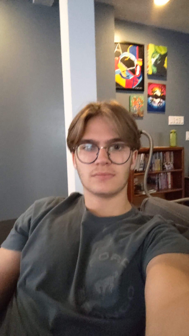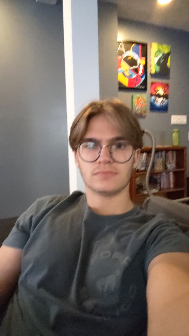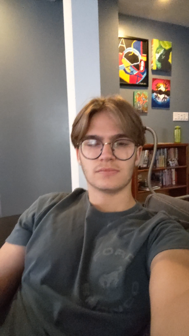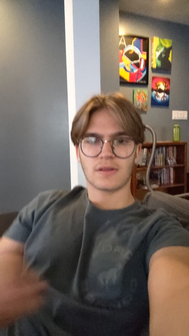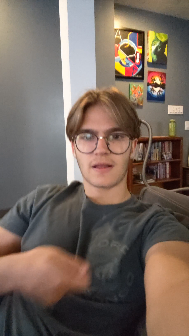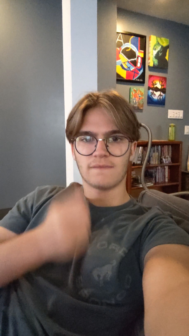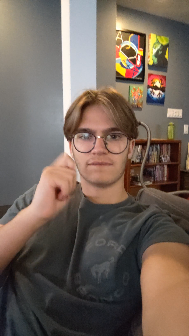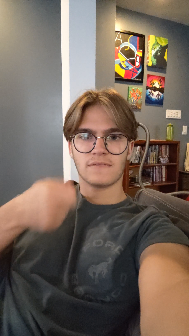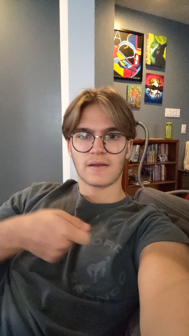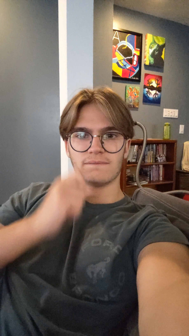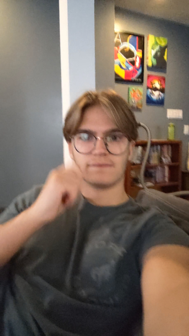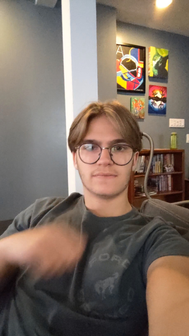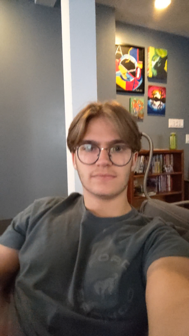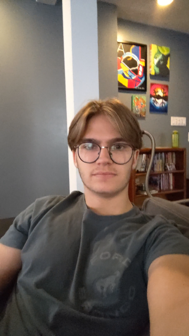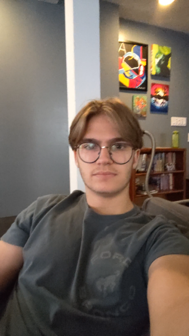shovel